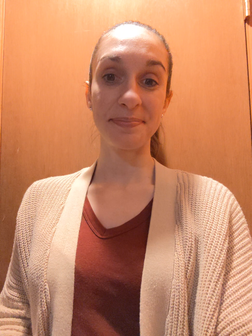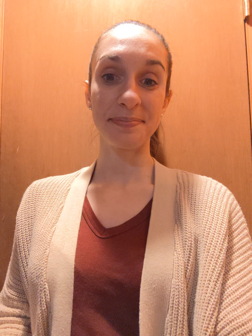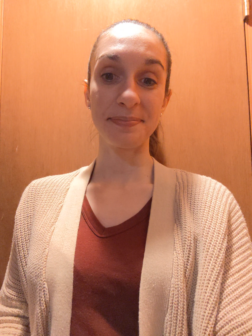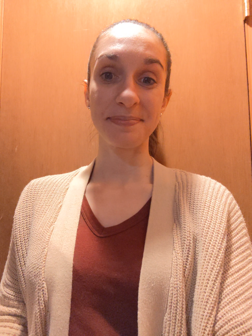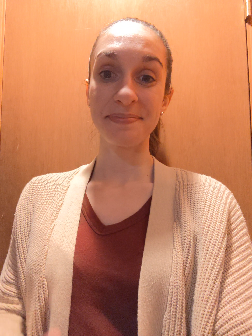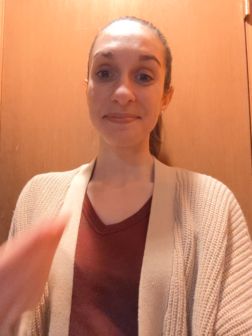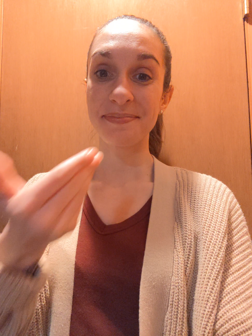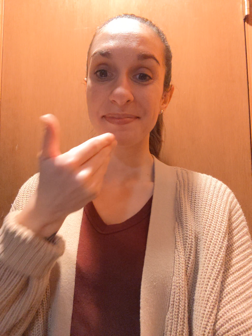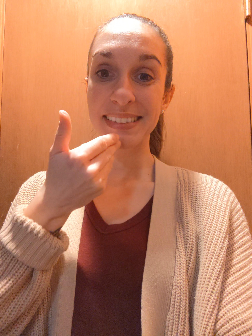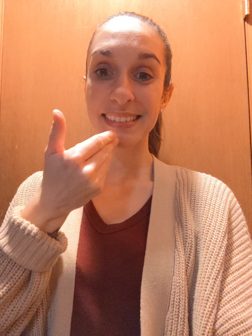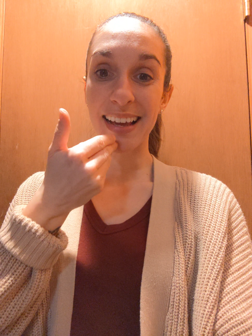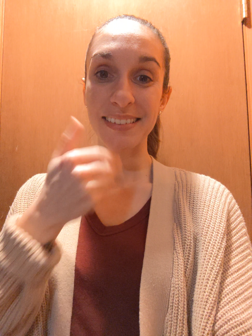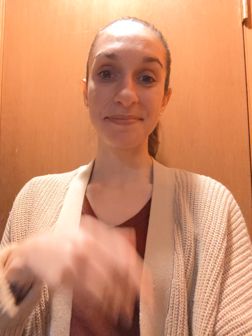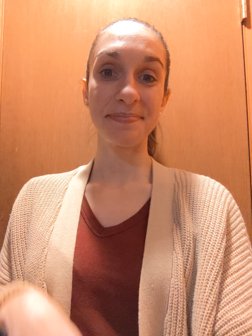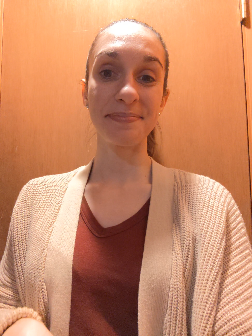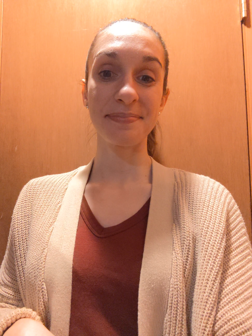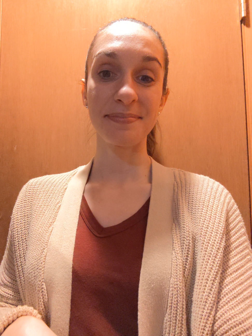pizza